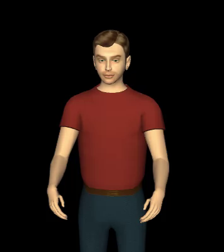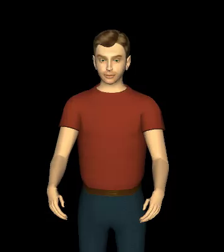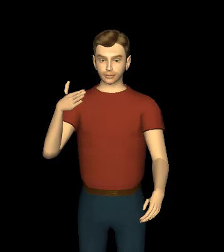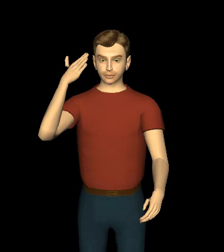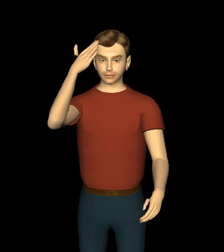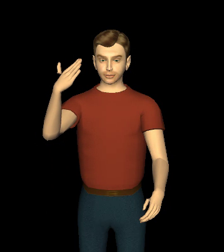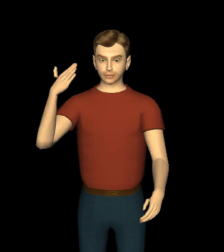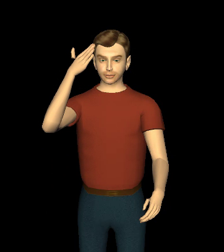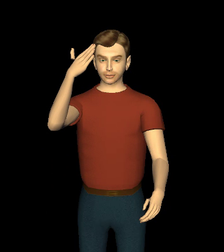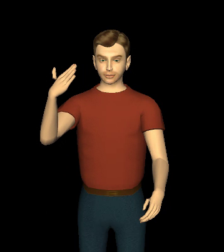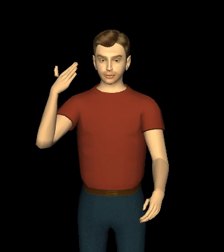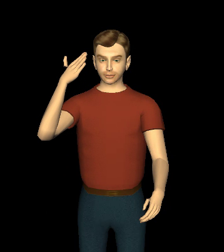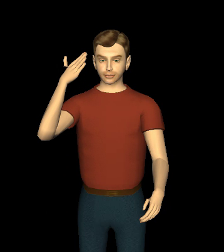حيوان